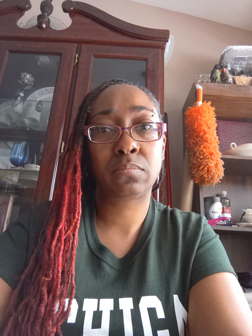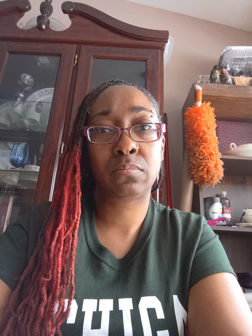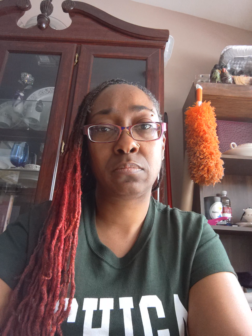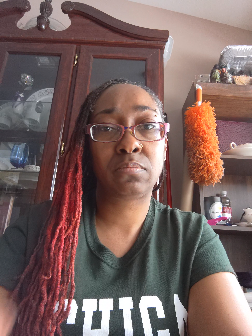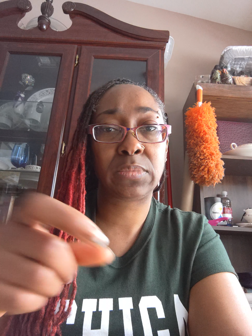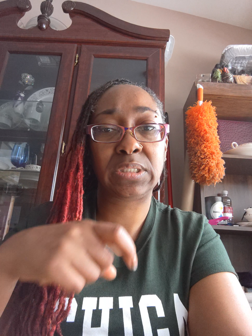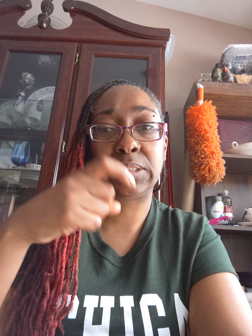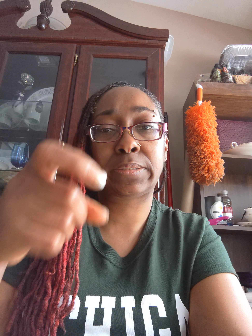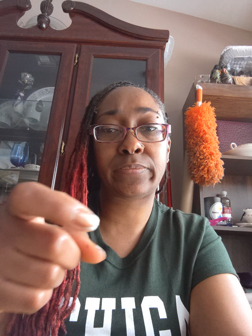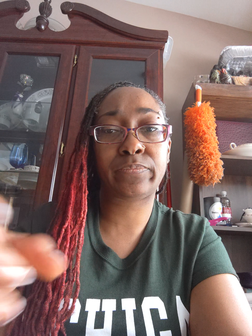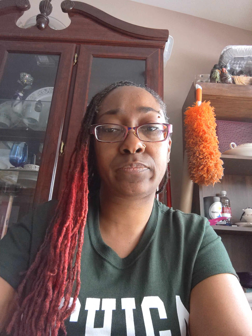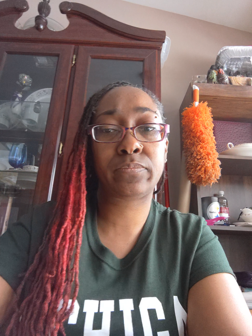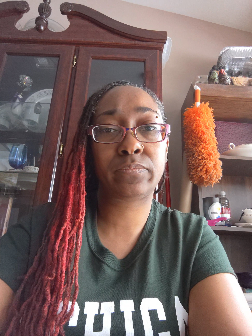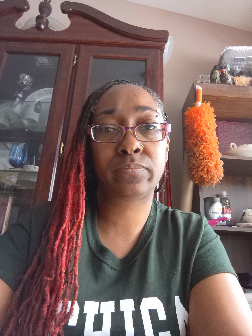give